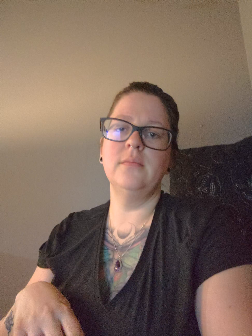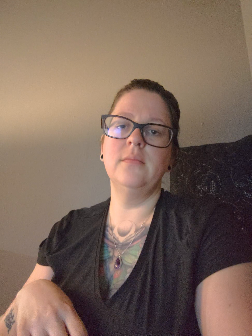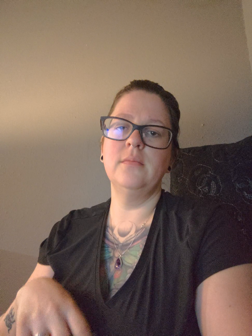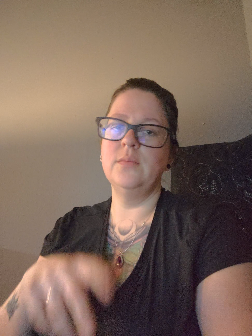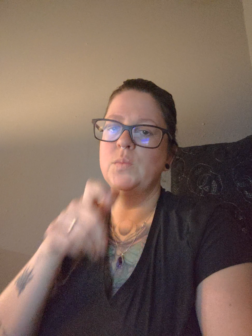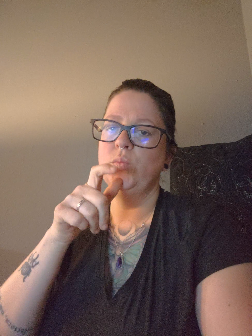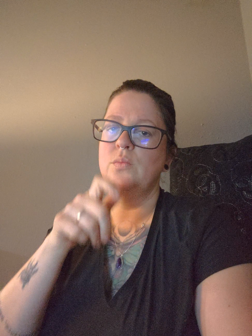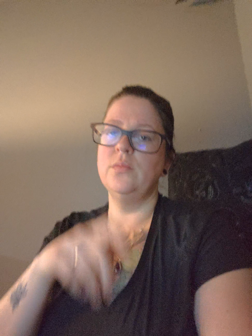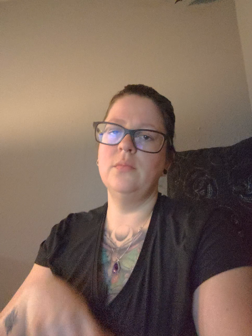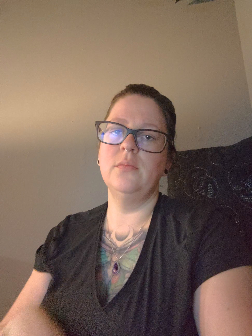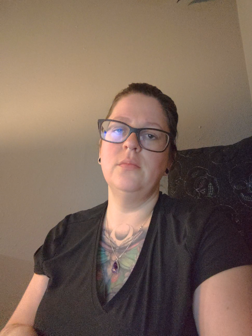who